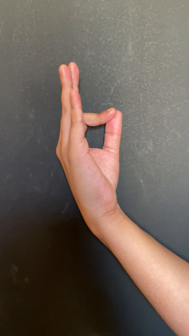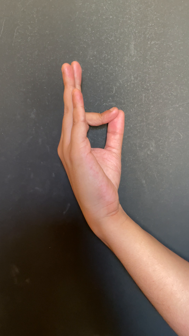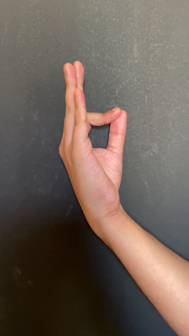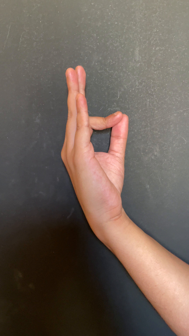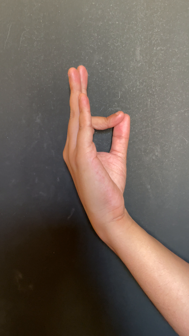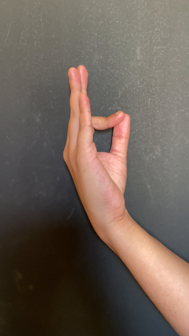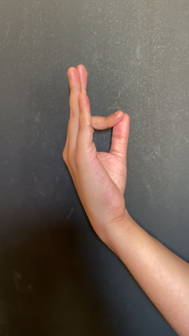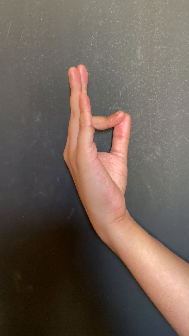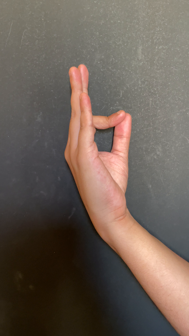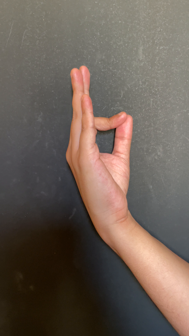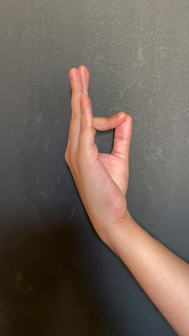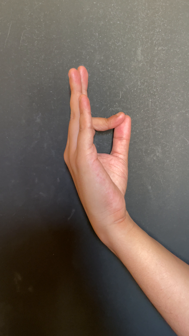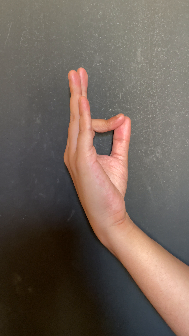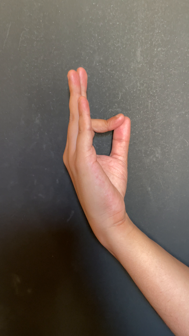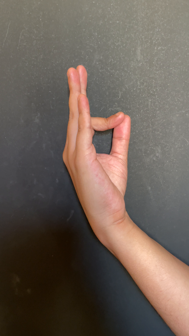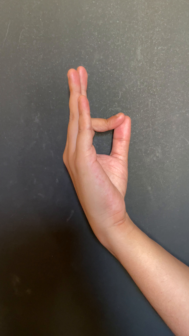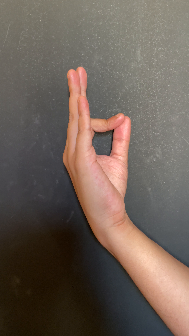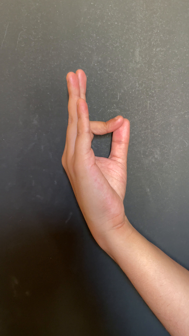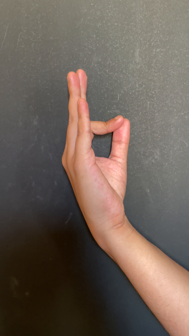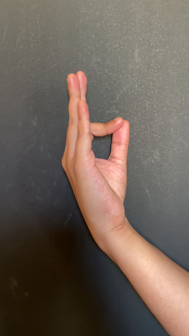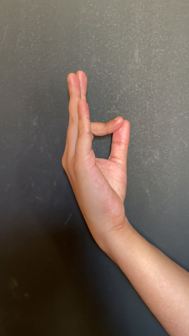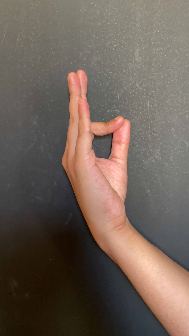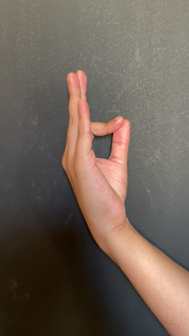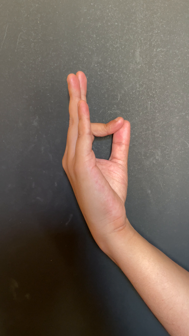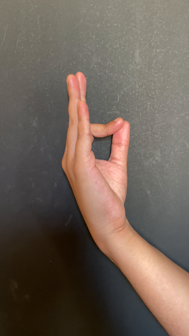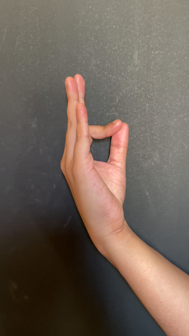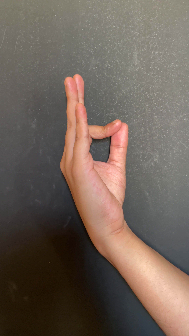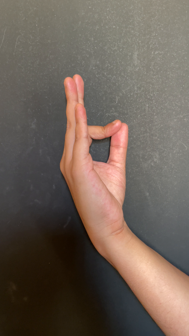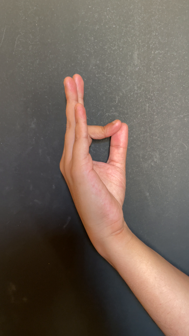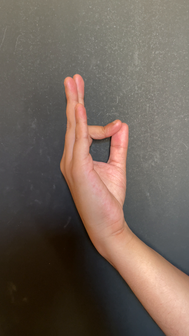व